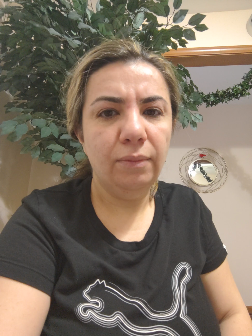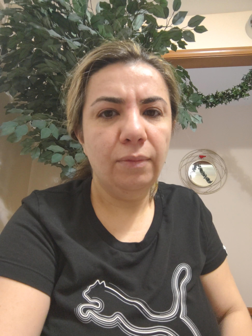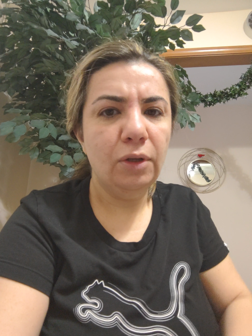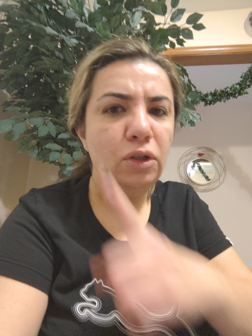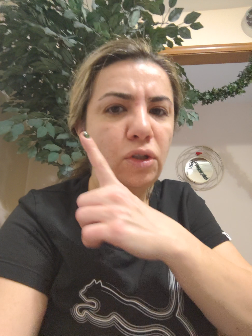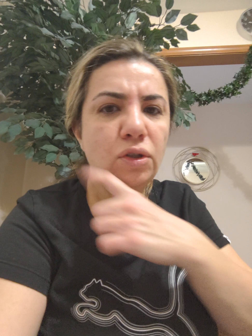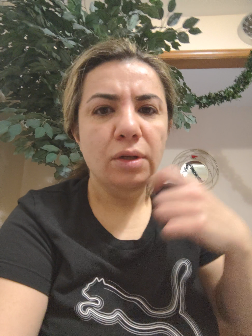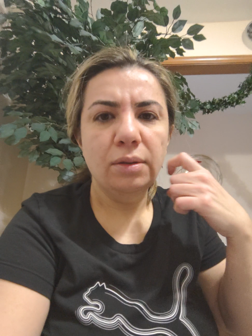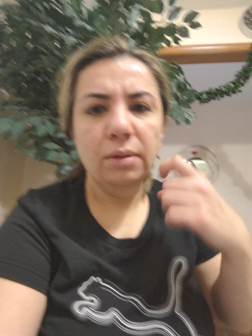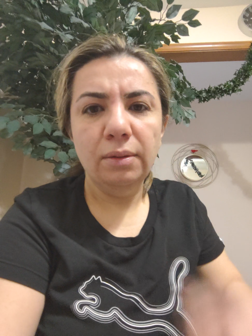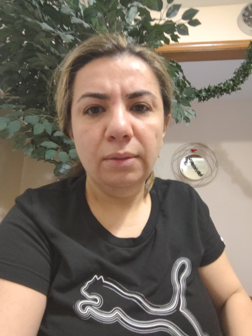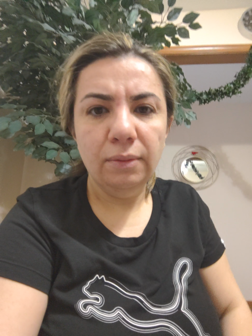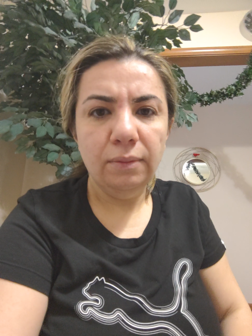dryer